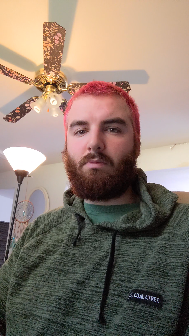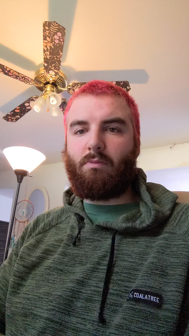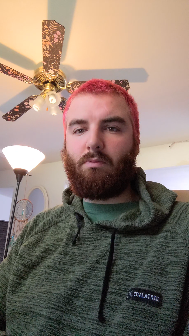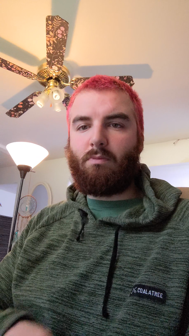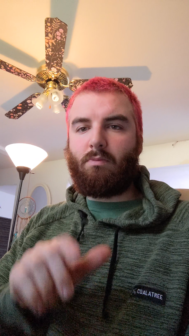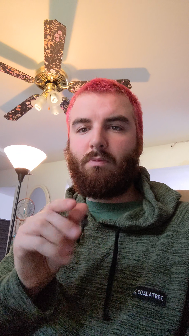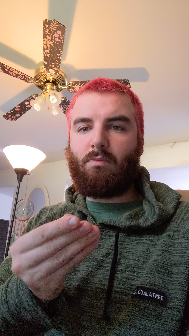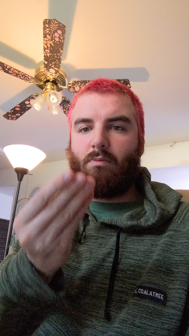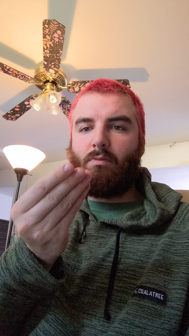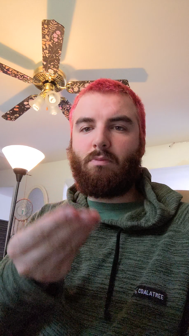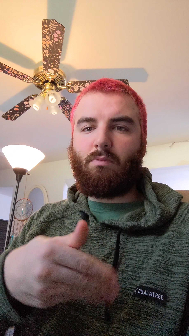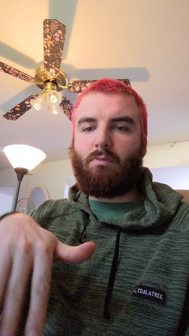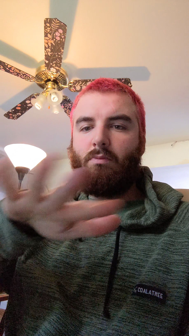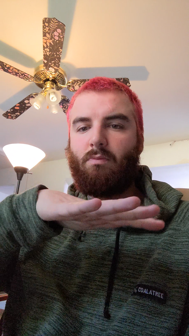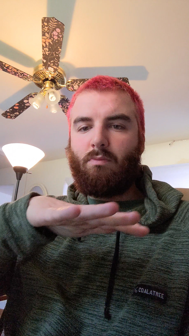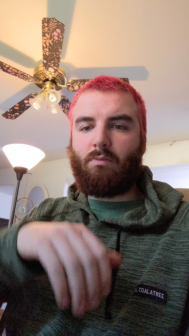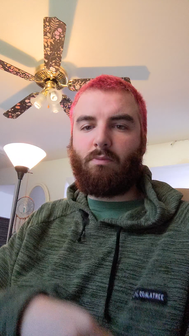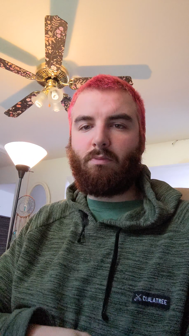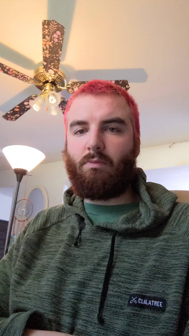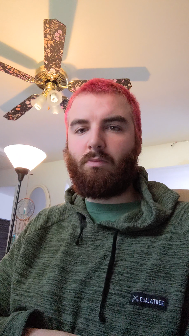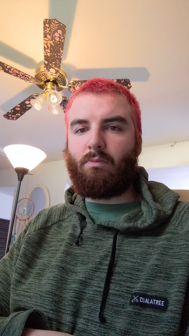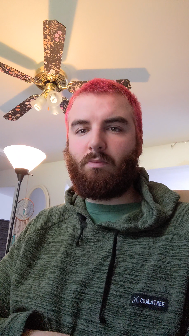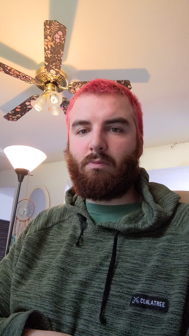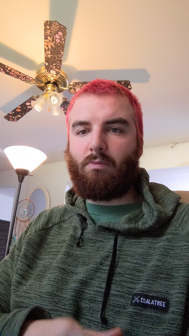garden